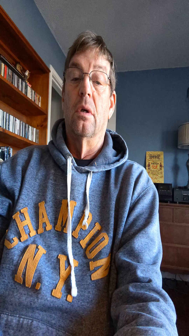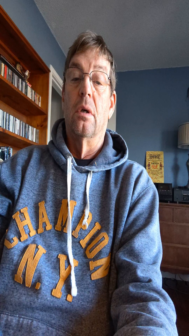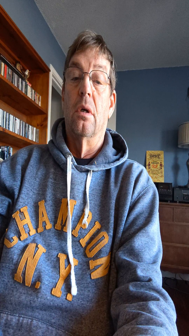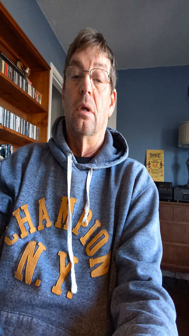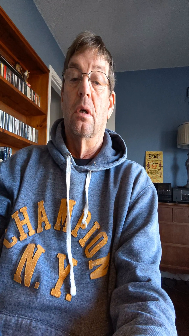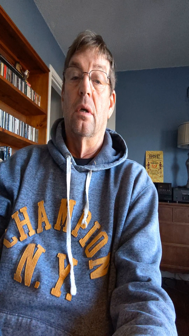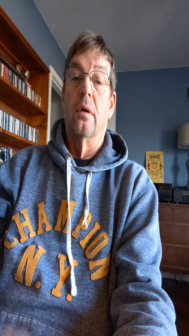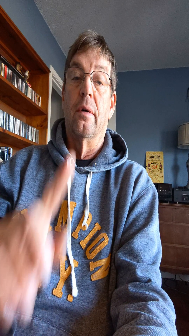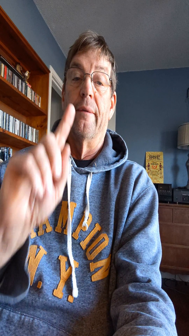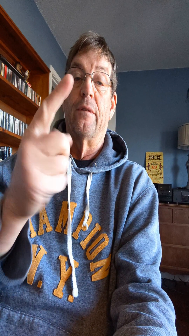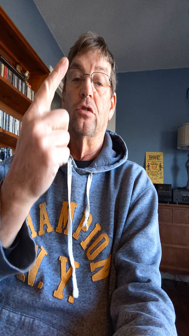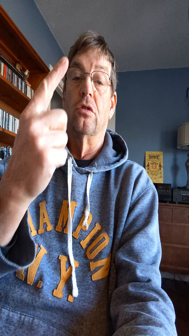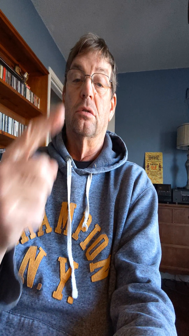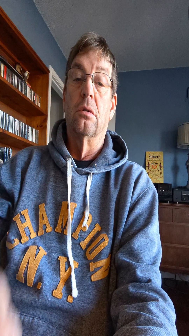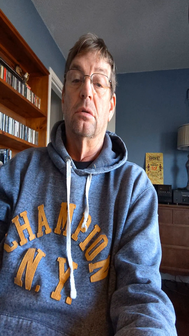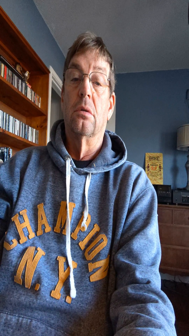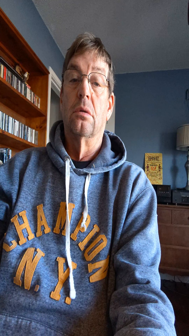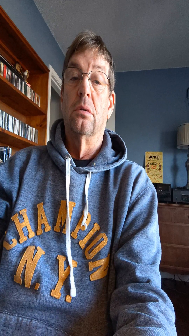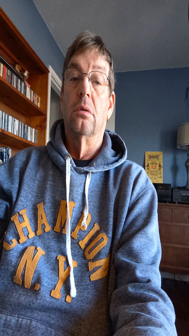first